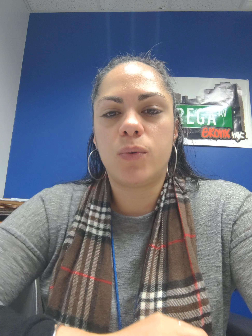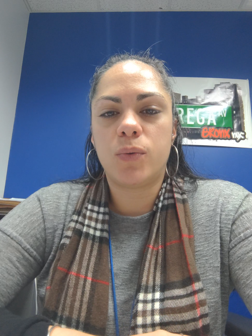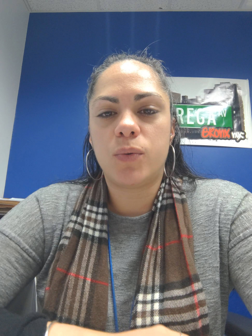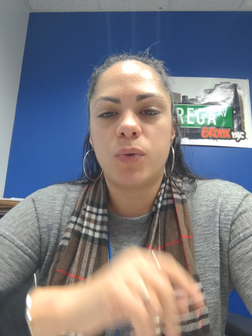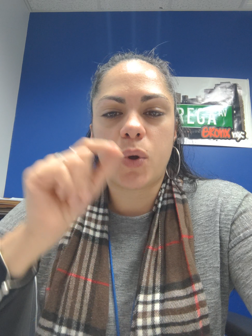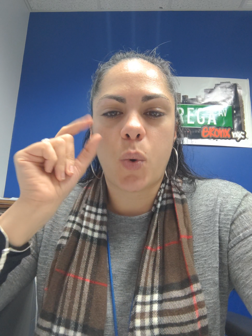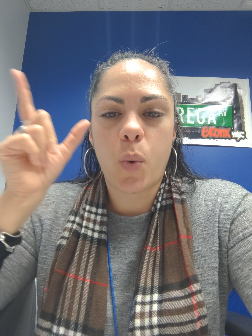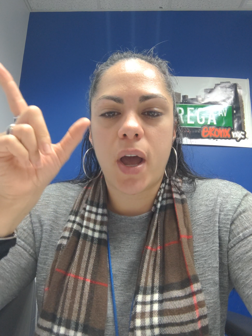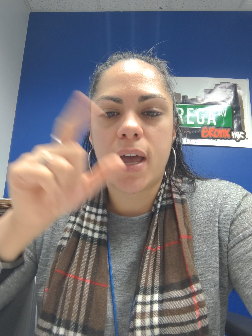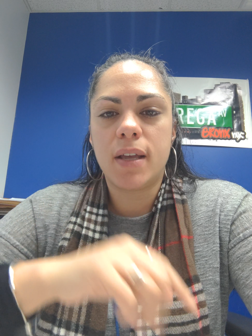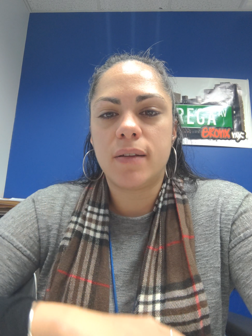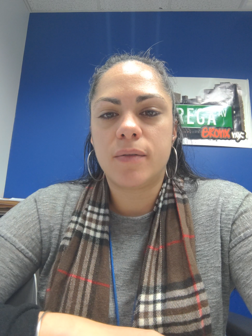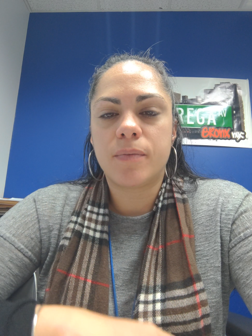wake